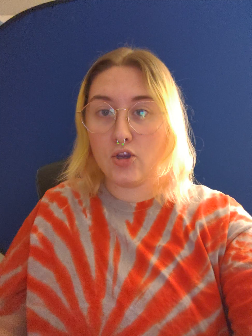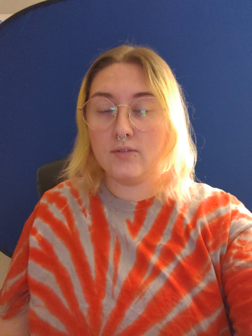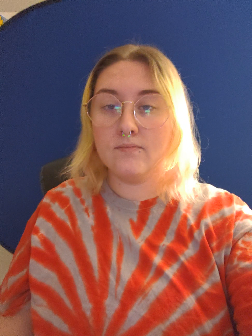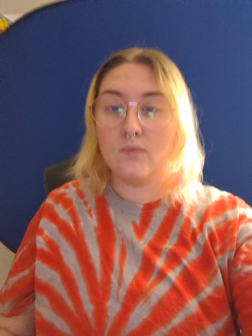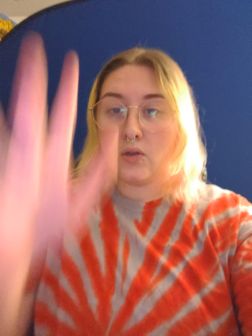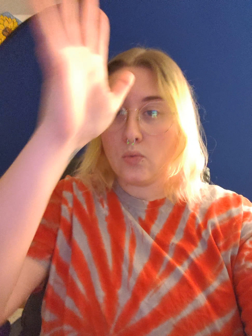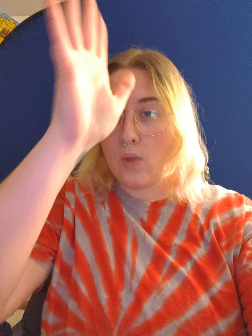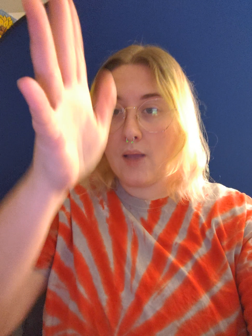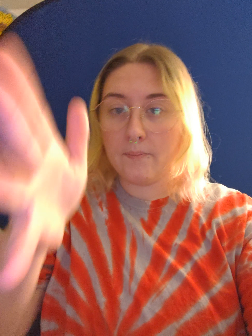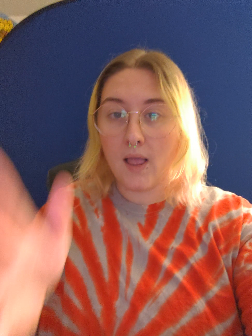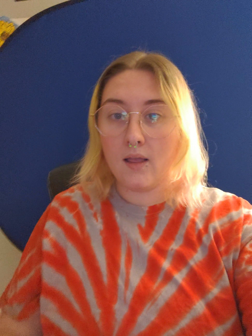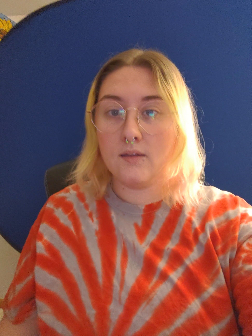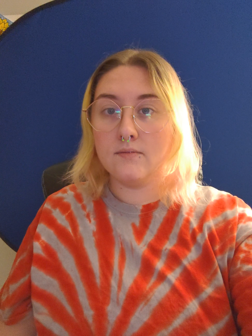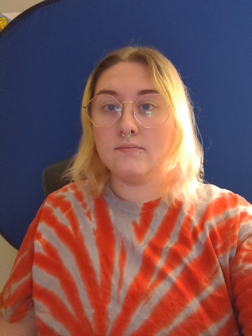grandpa